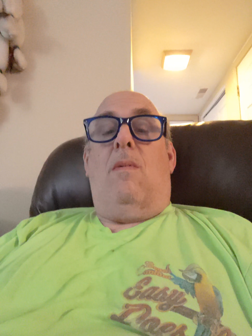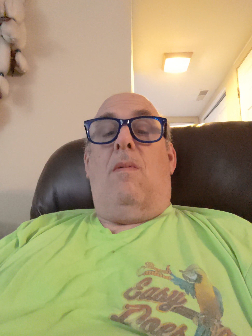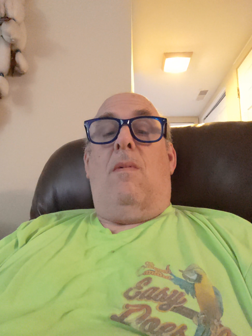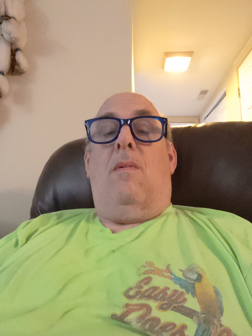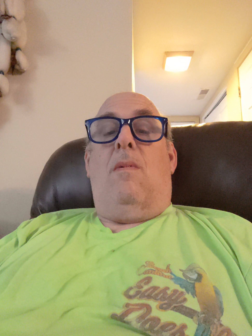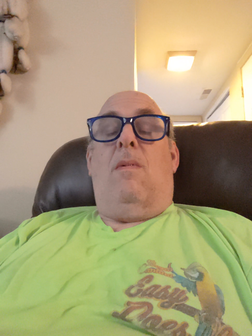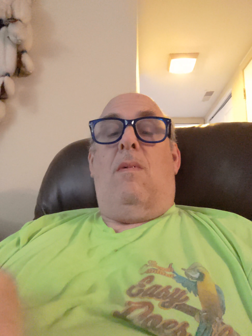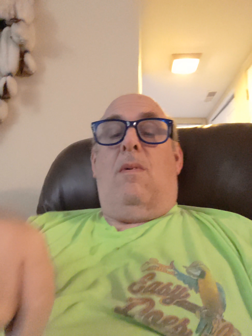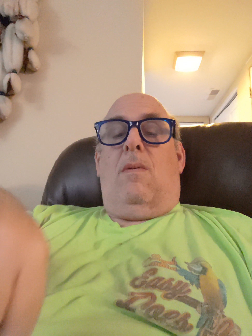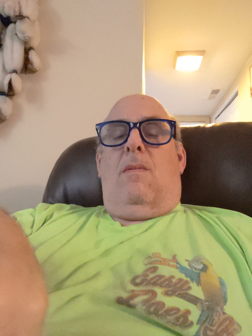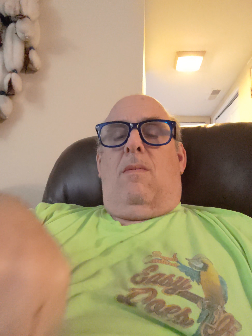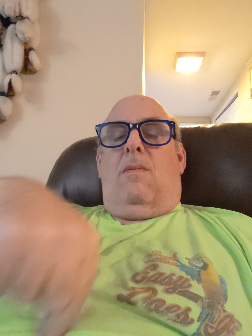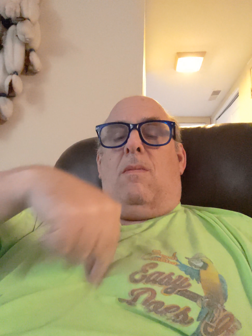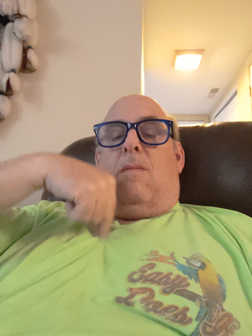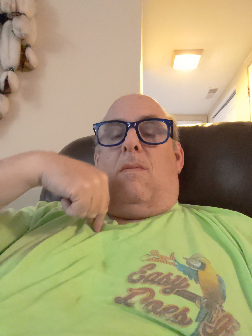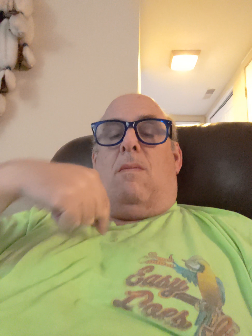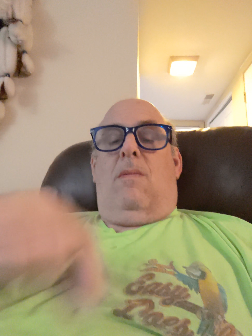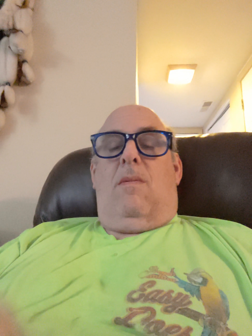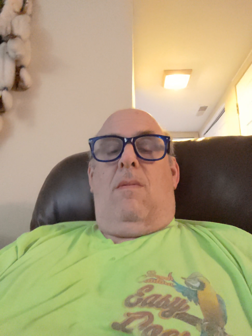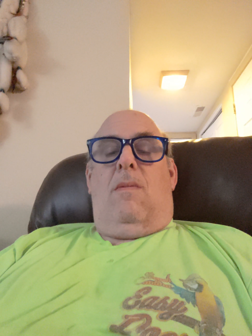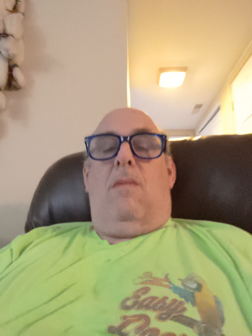zipper